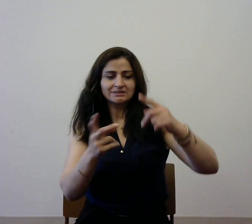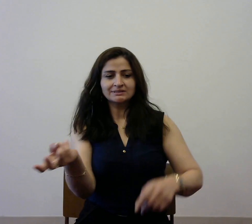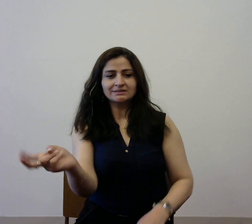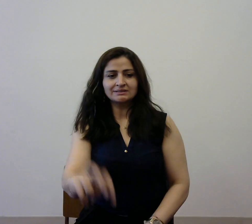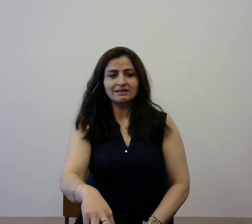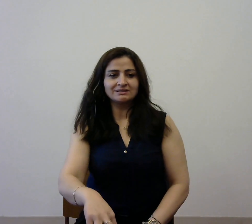gəlmək